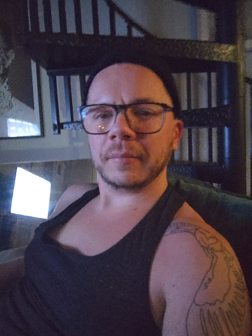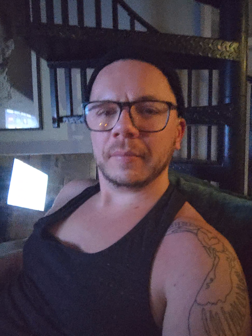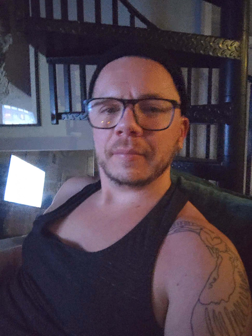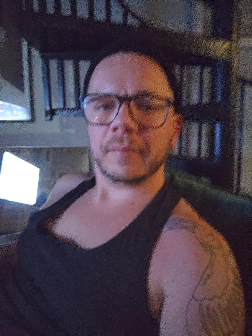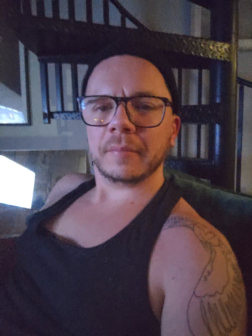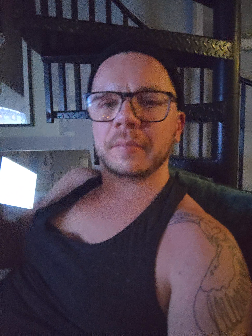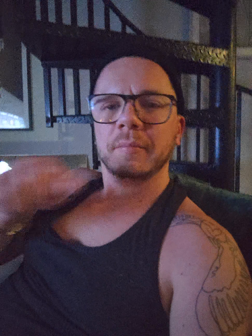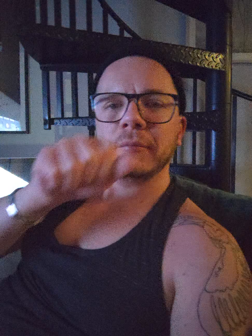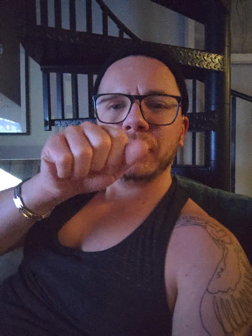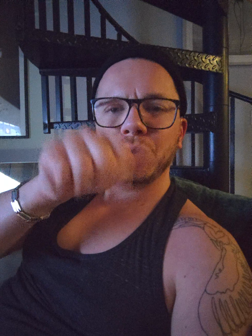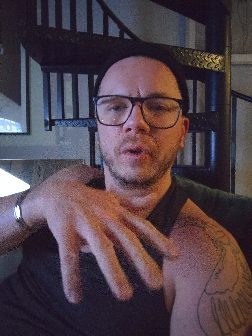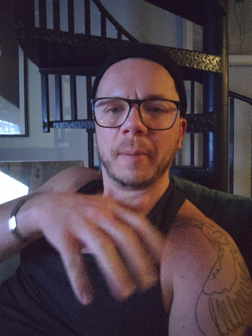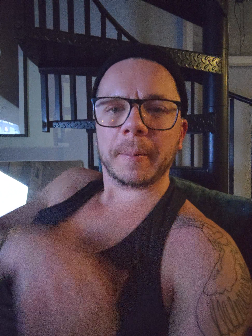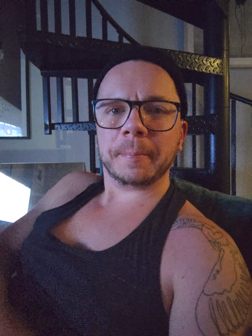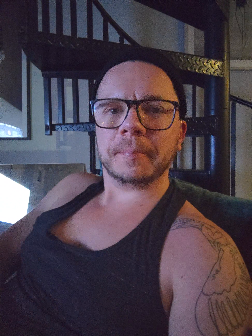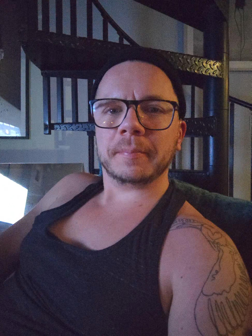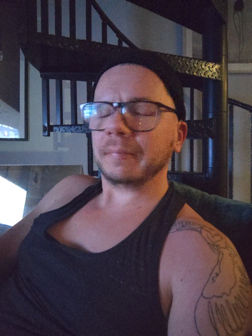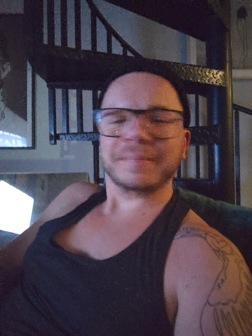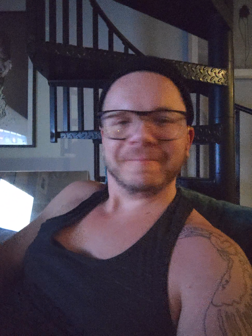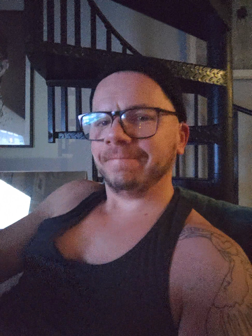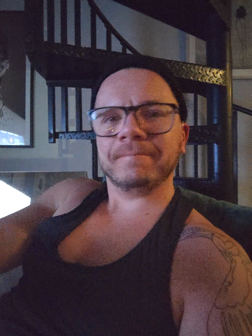airplane